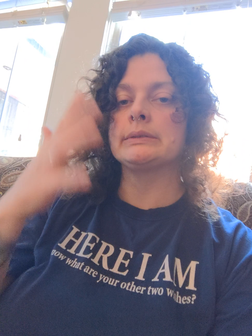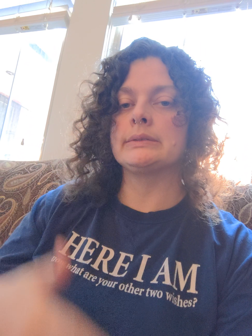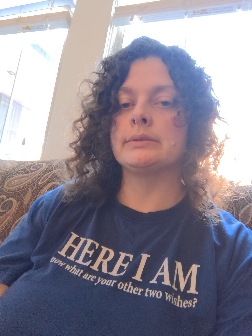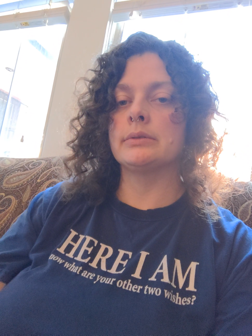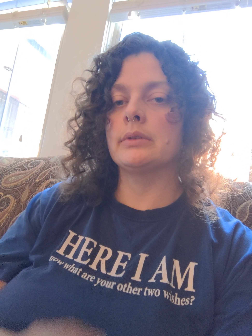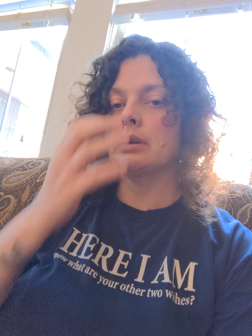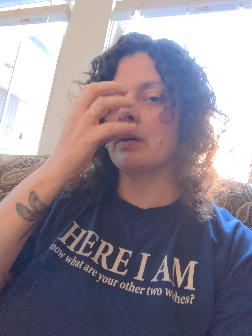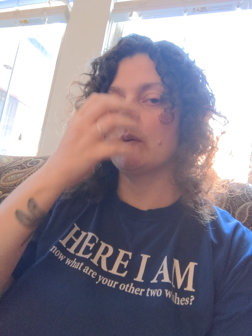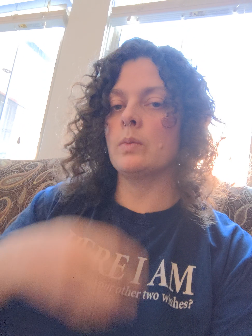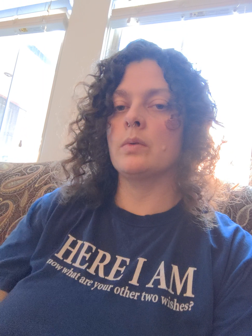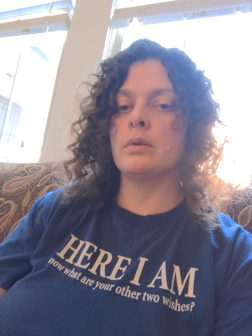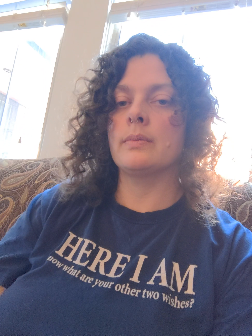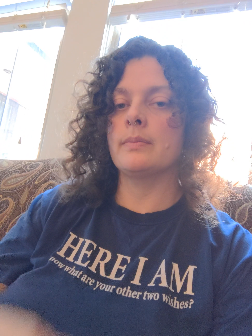clown